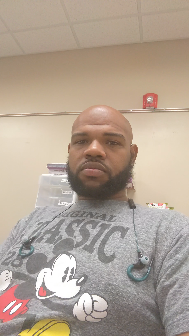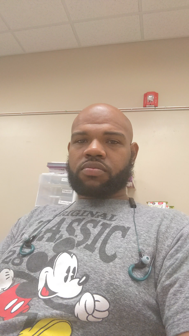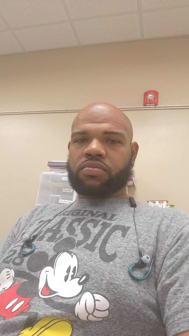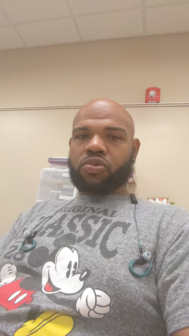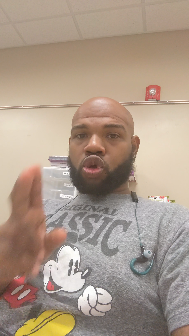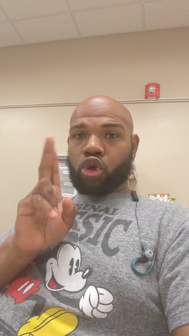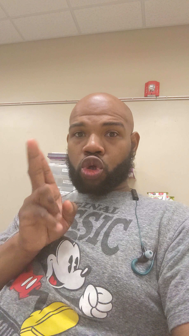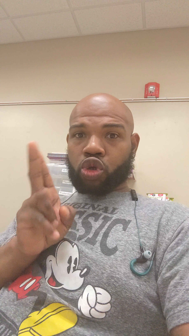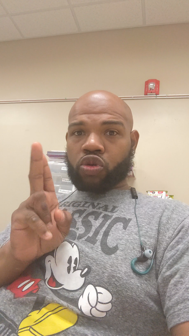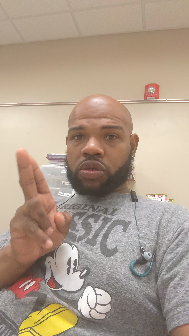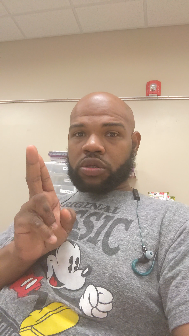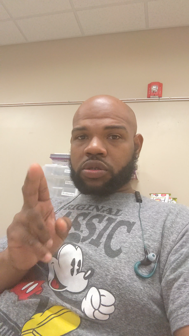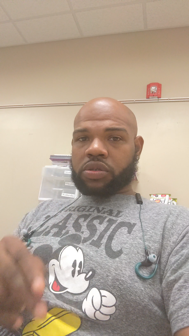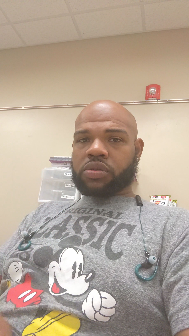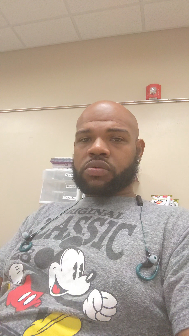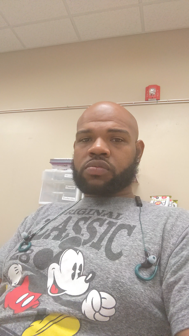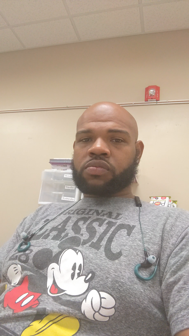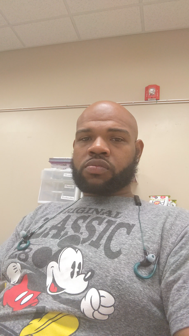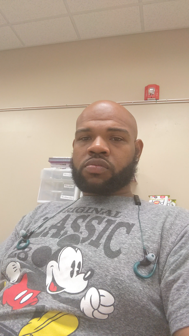hurry